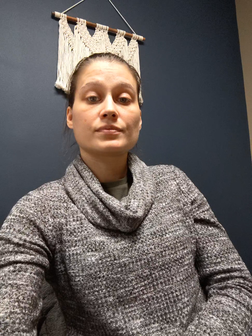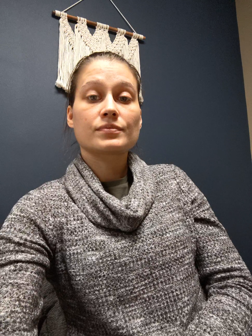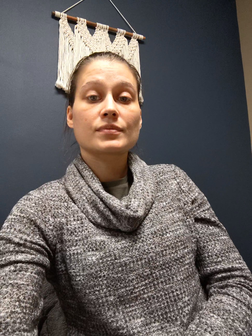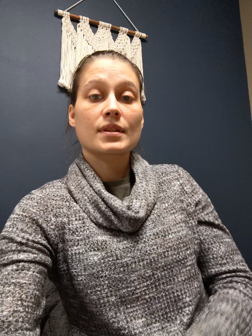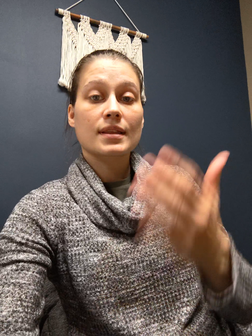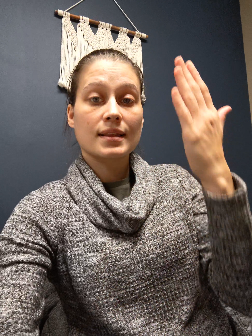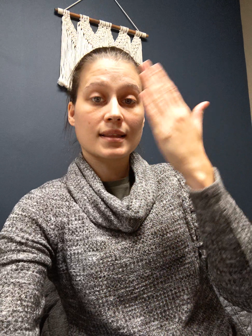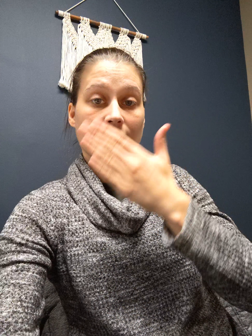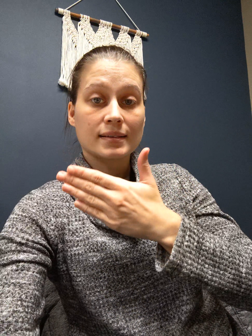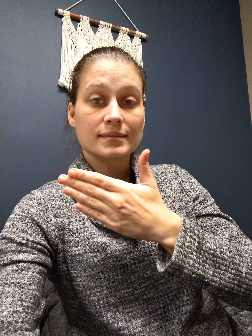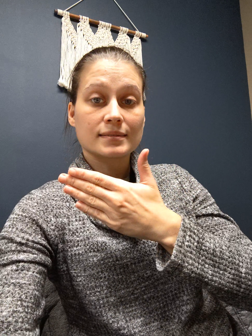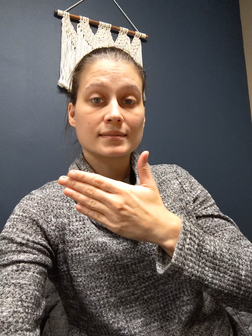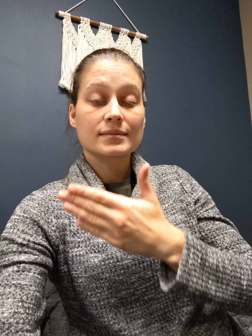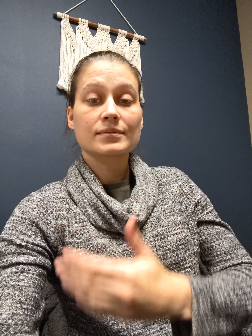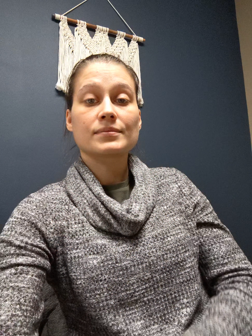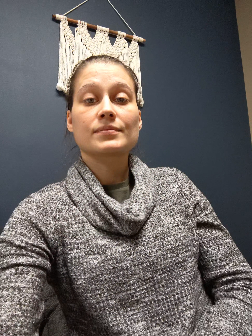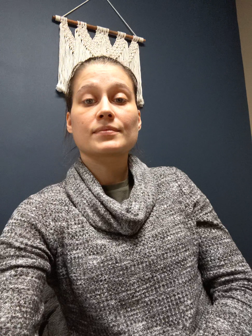night